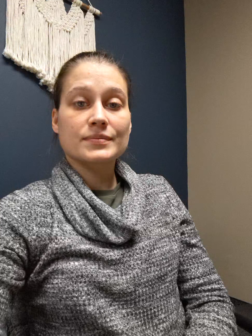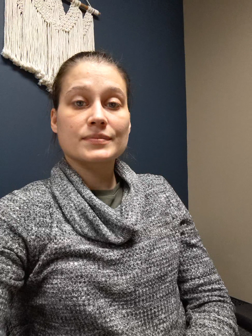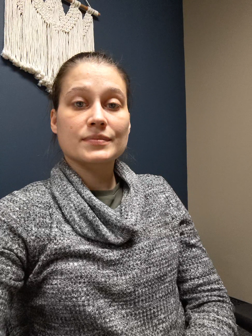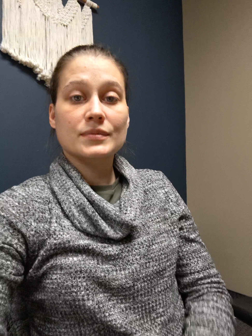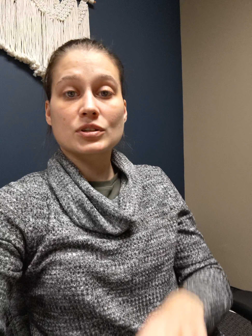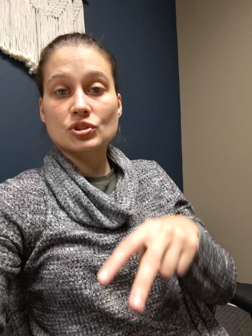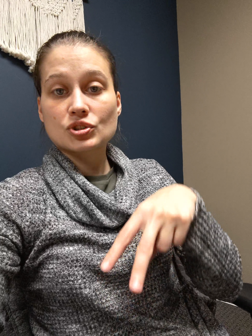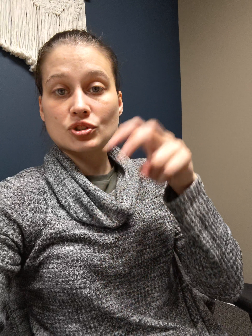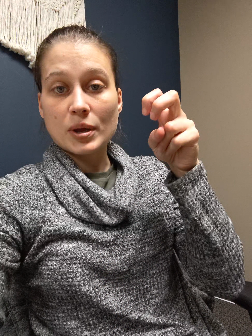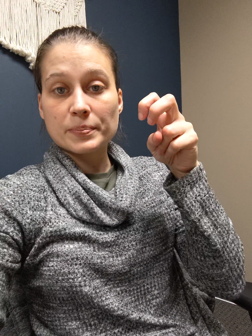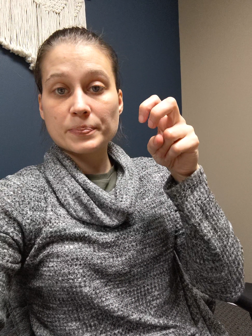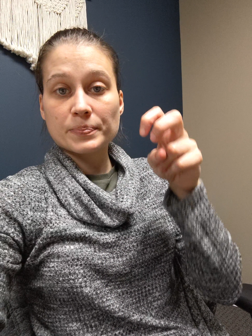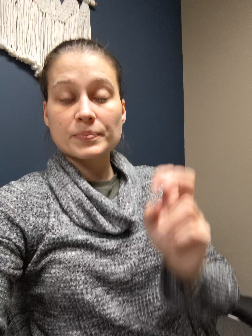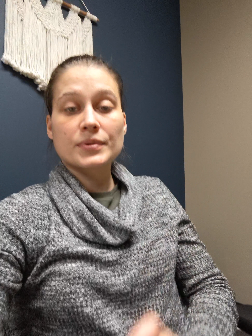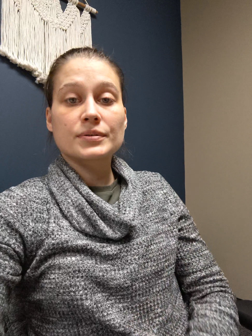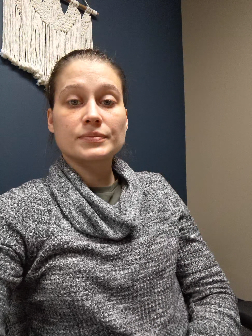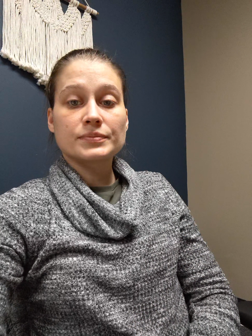jump